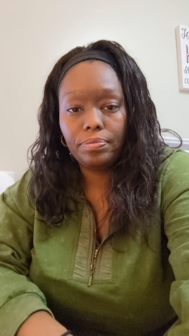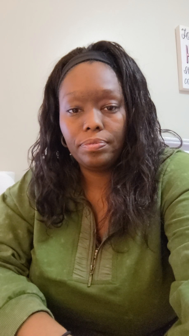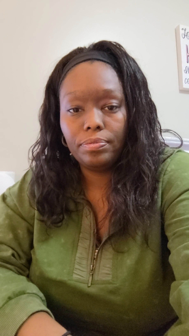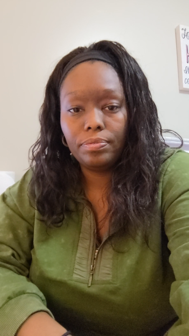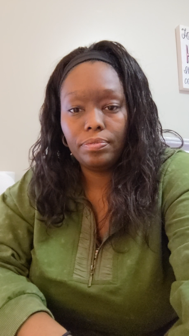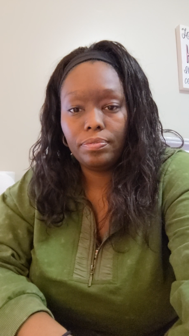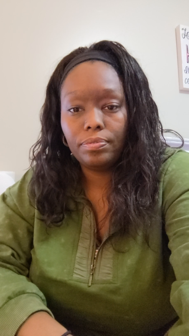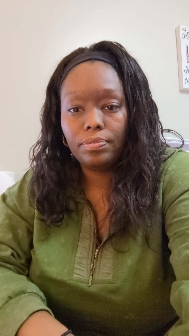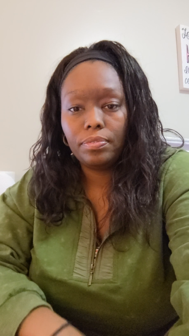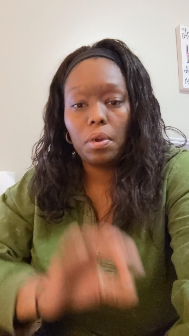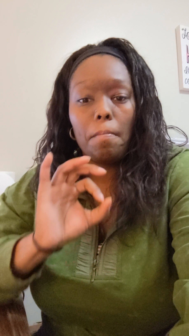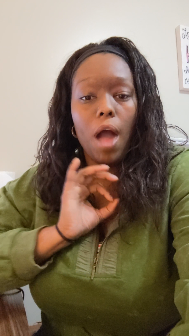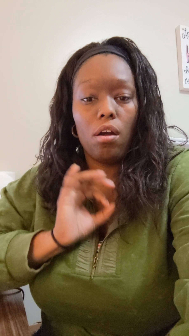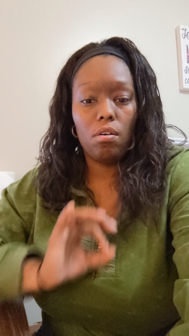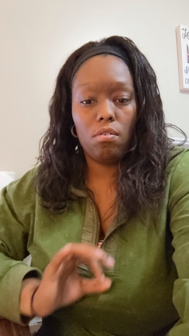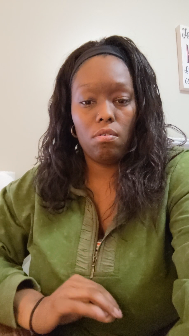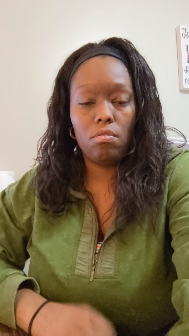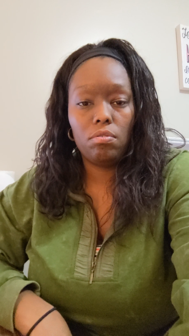button